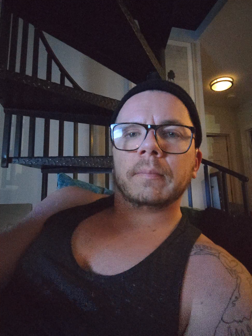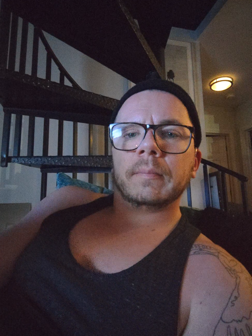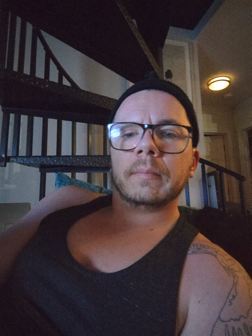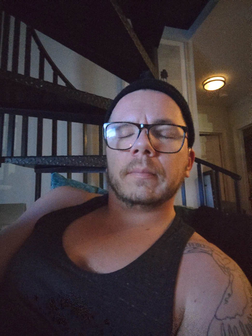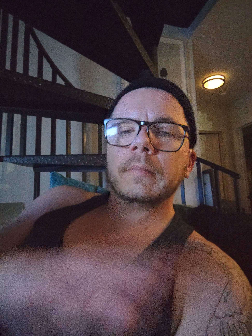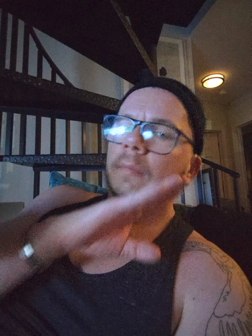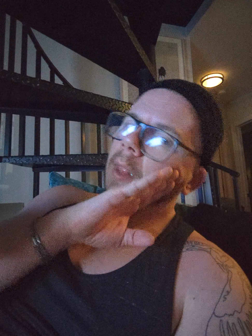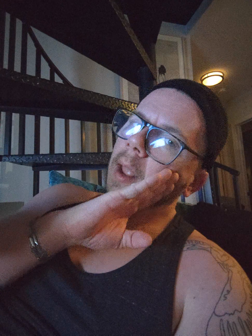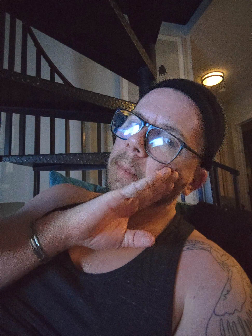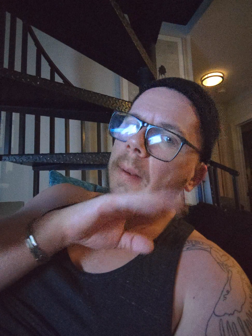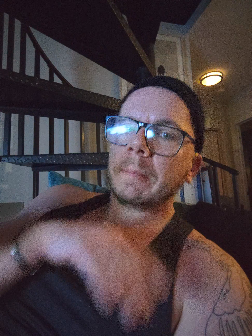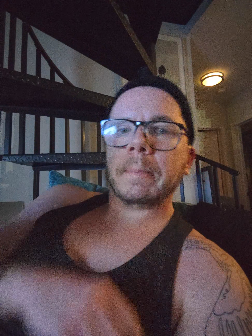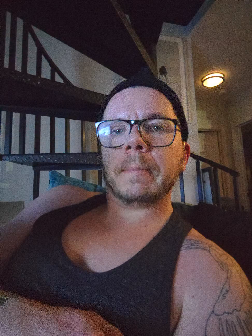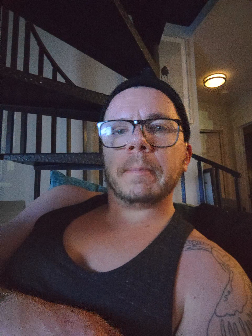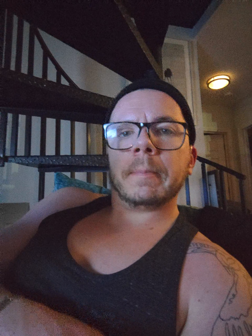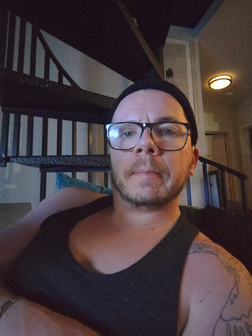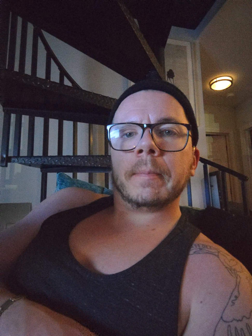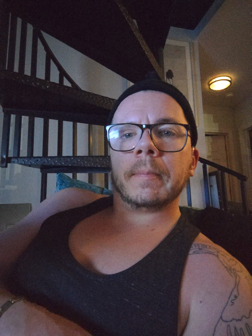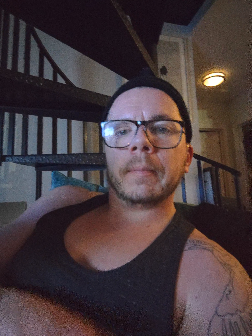nap